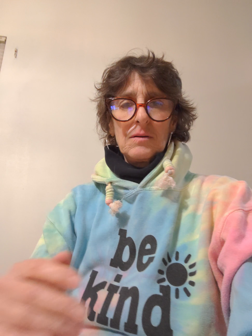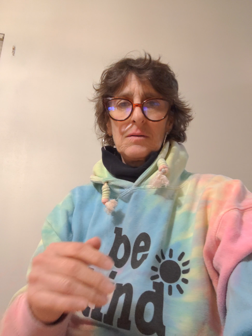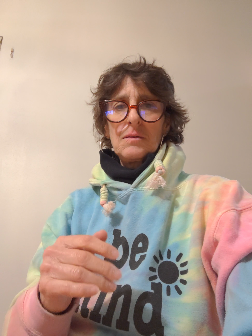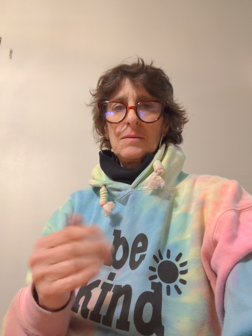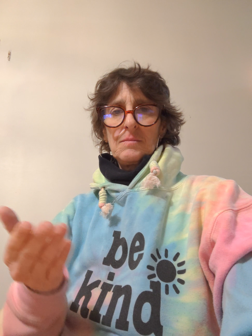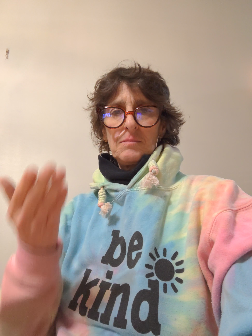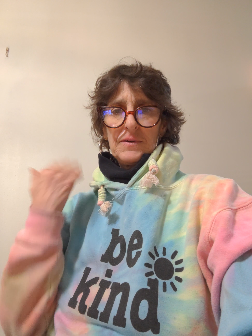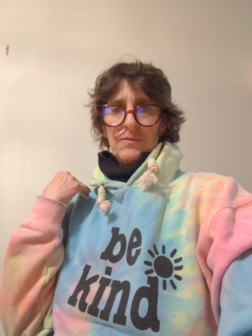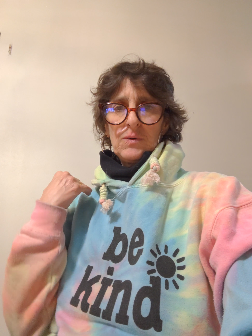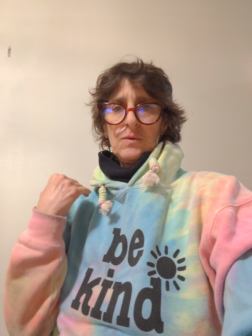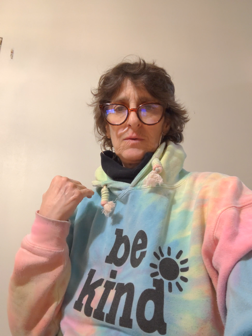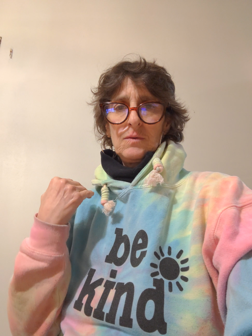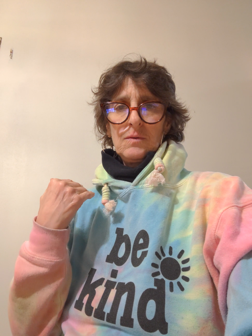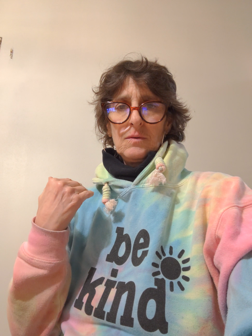before